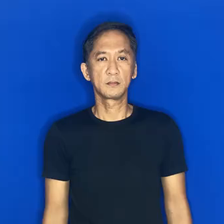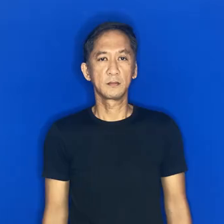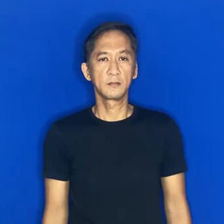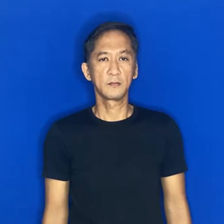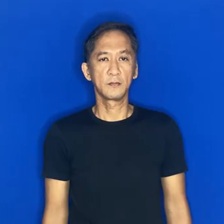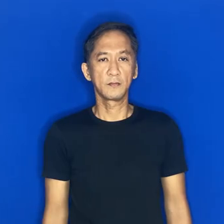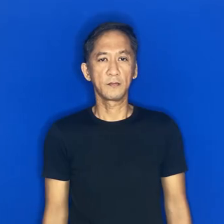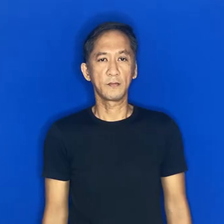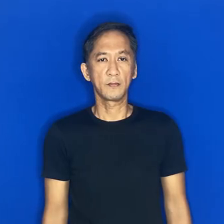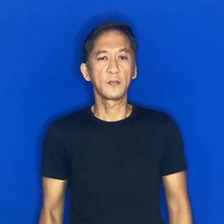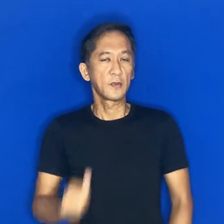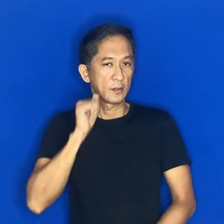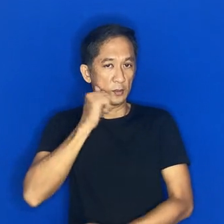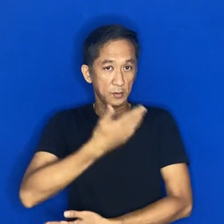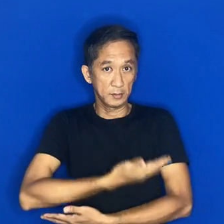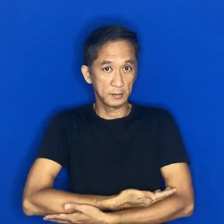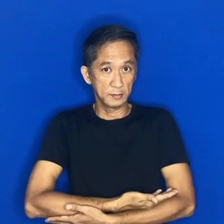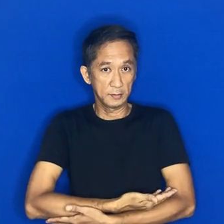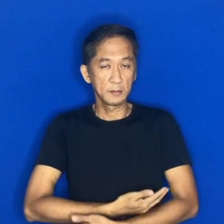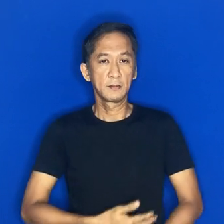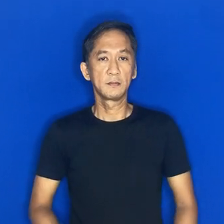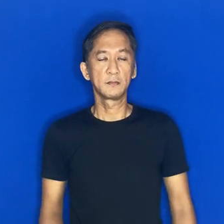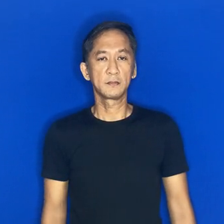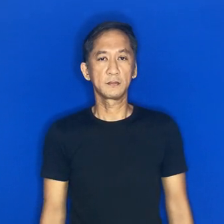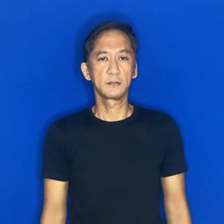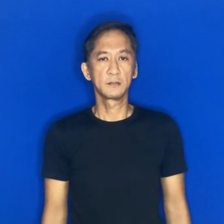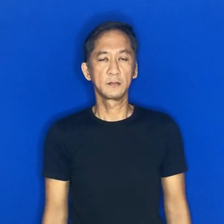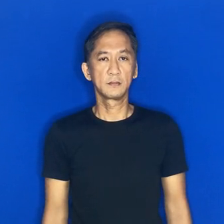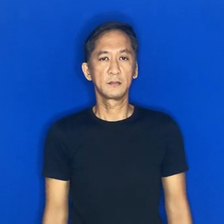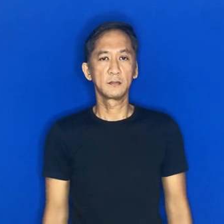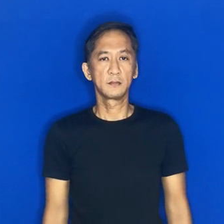daughter